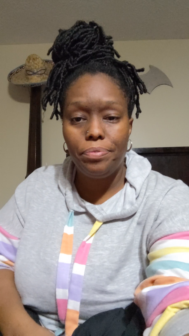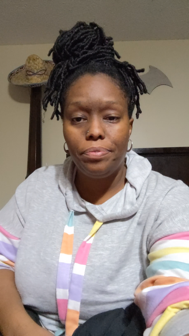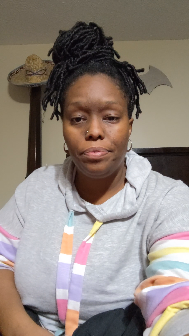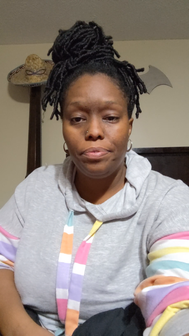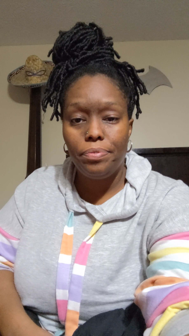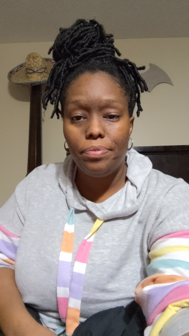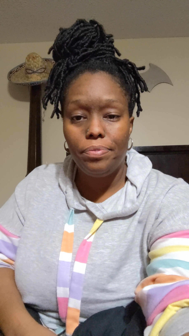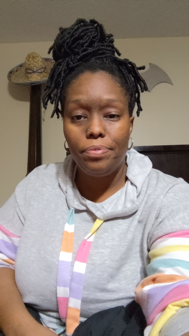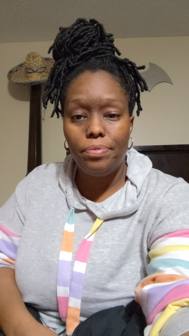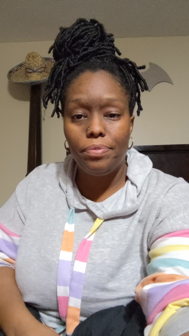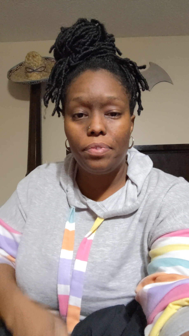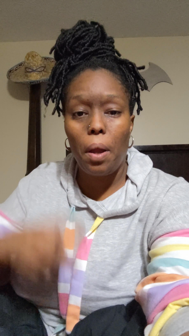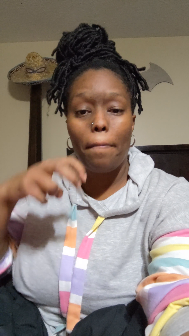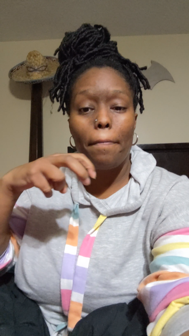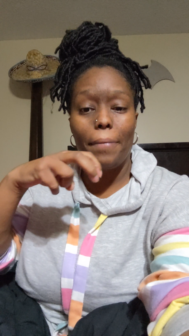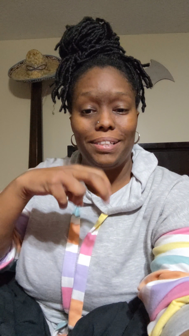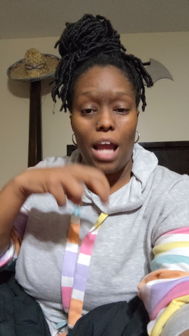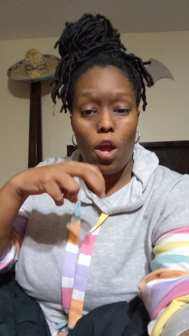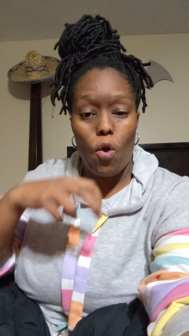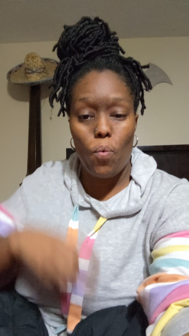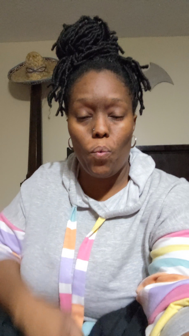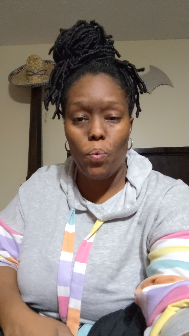potato